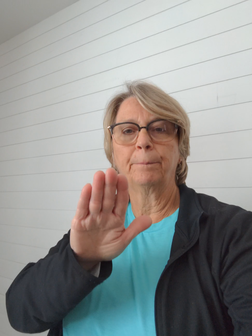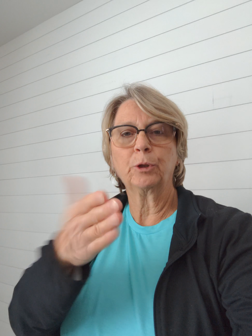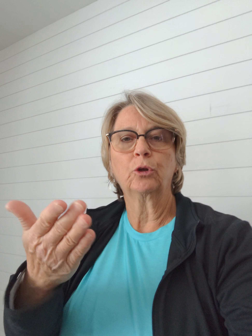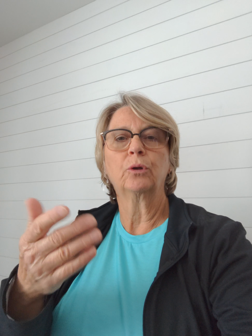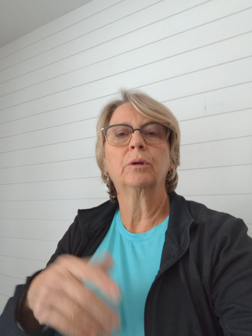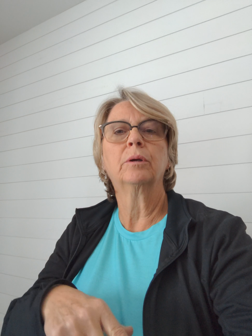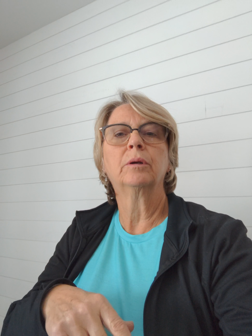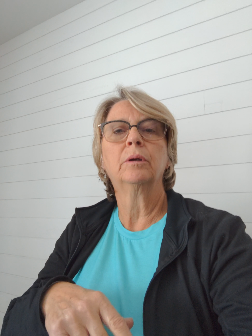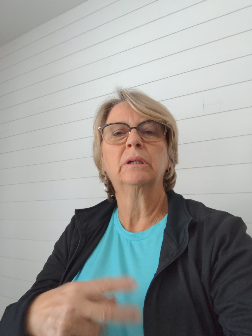book